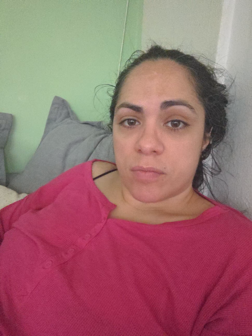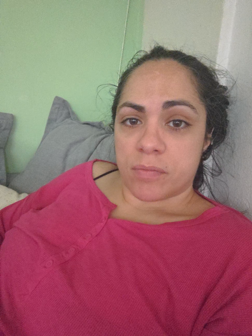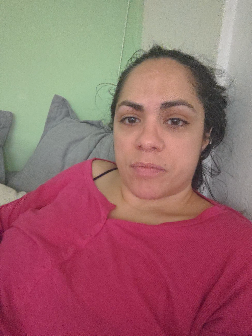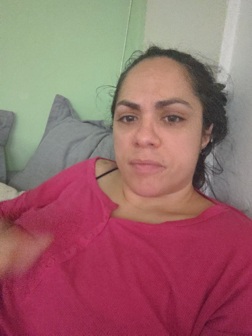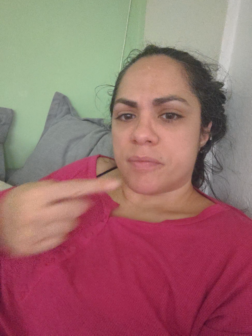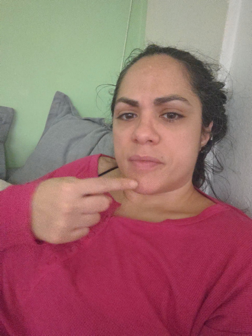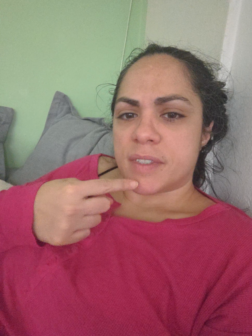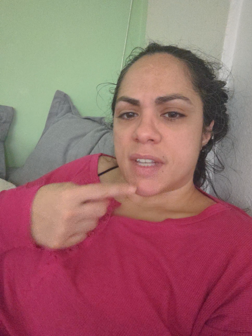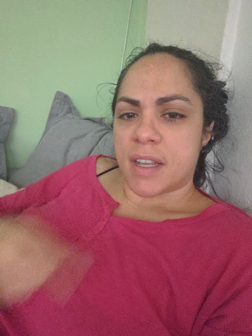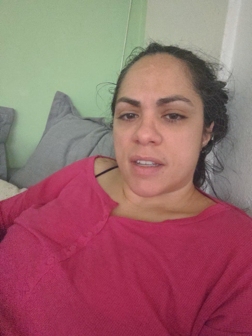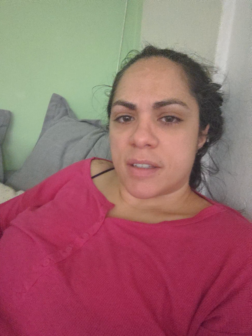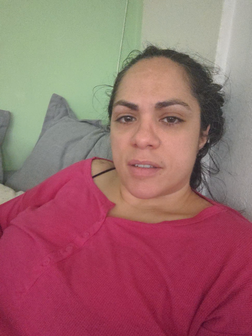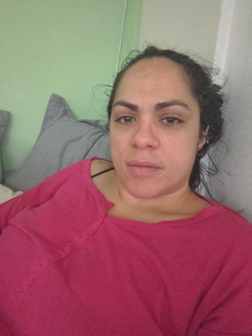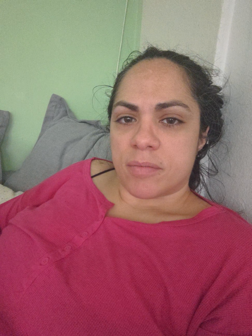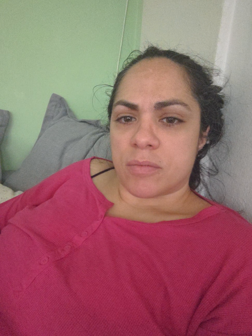say